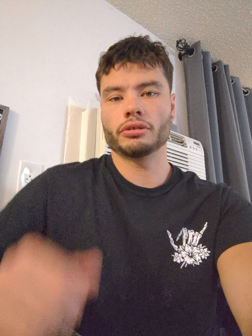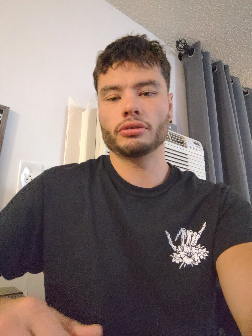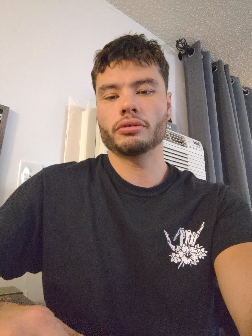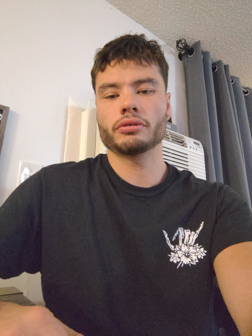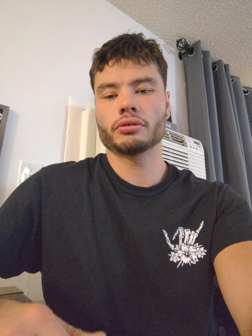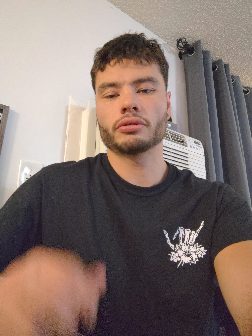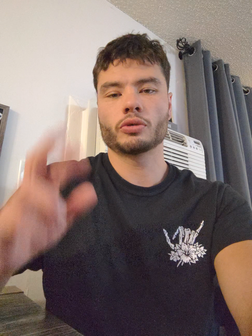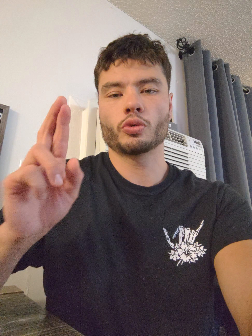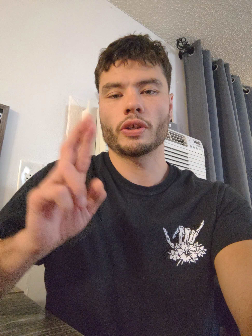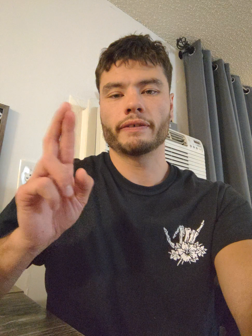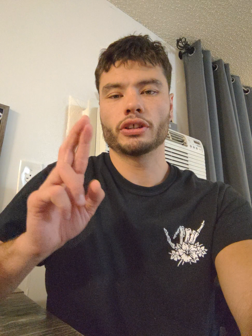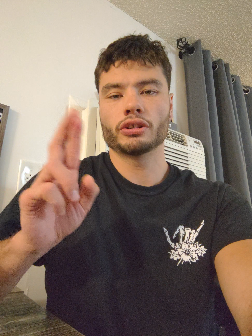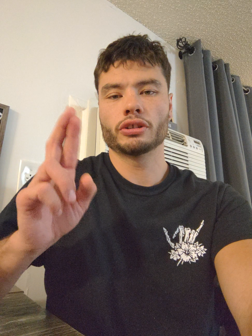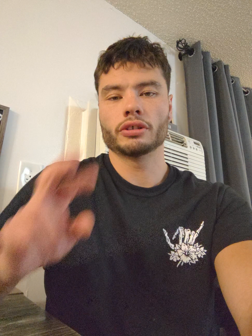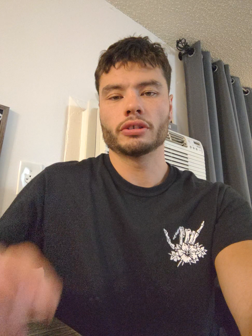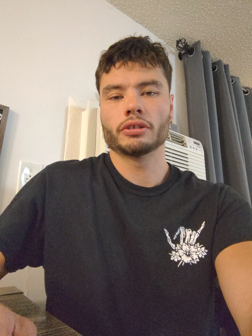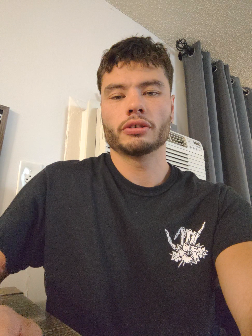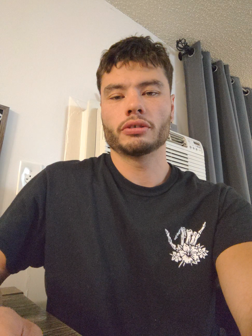refrigerator